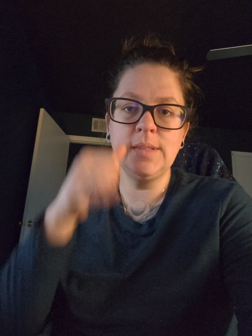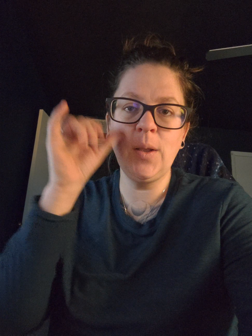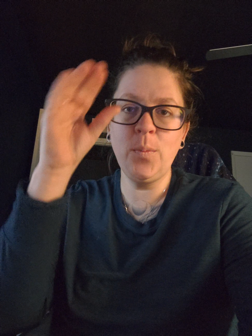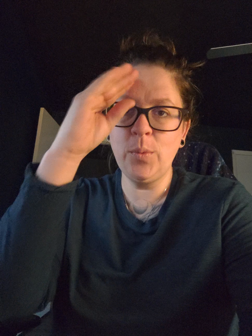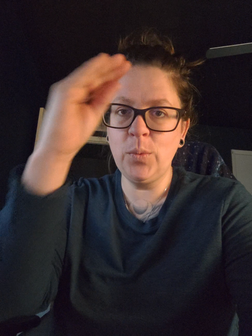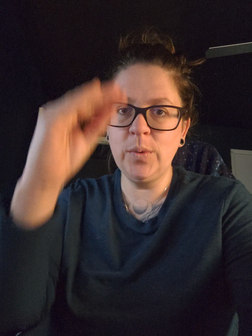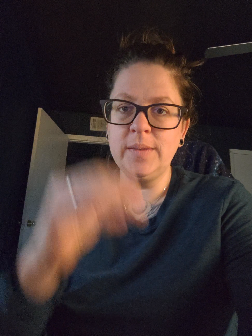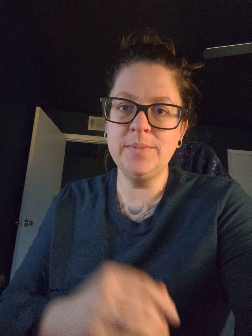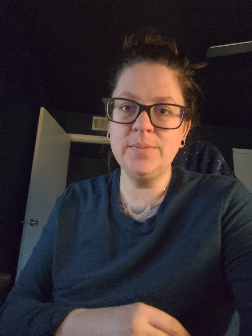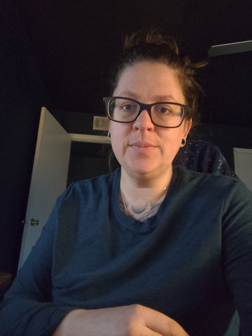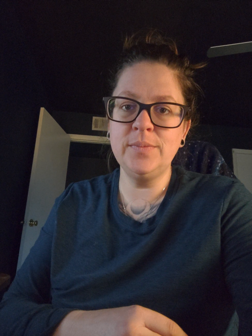cowboy